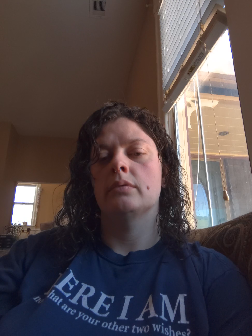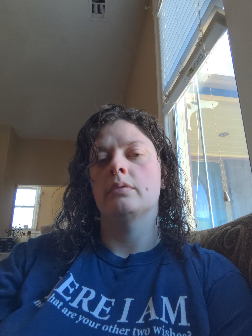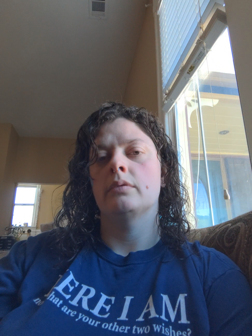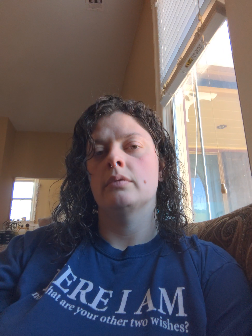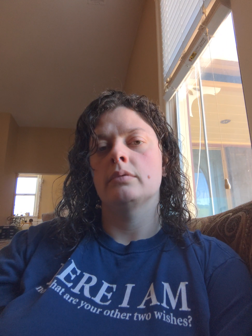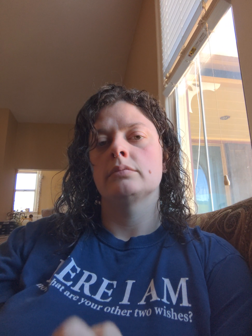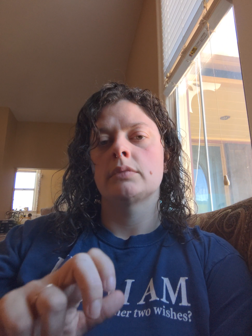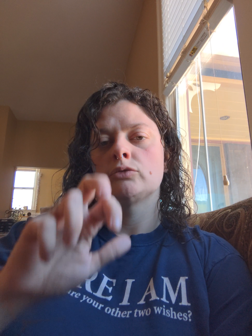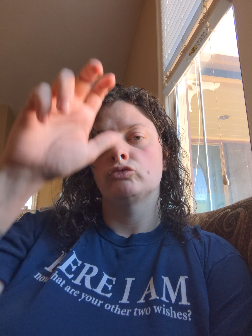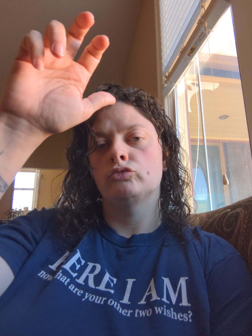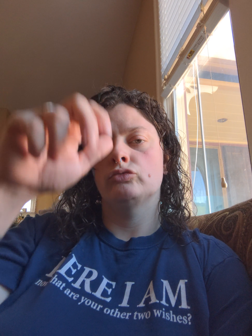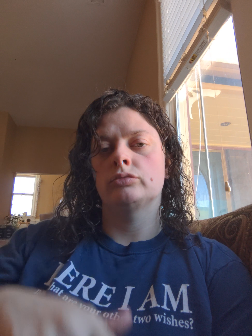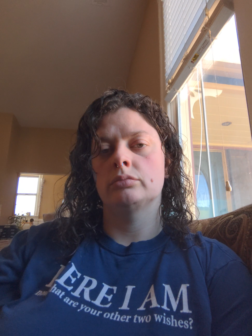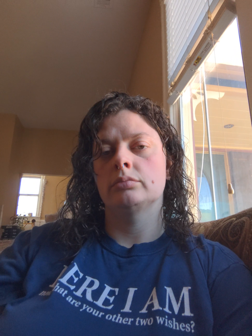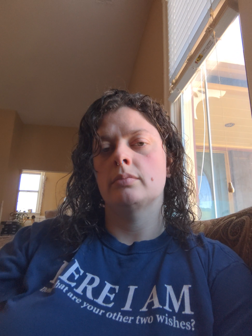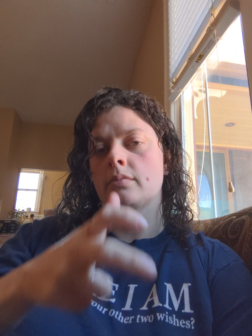stairs